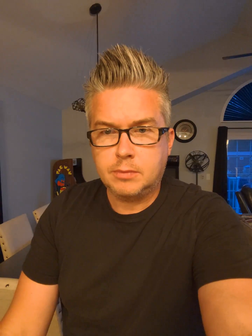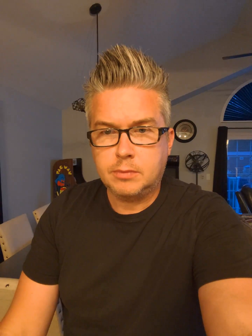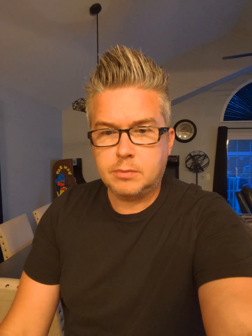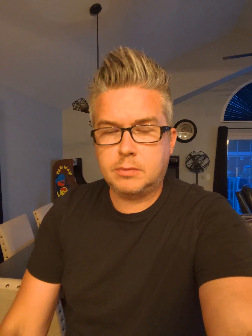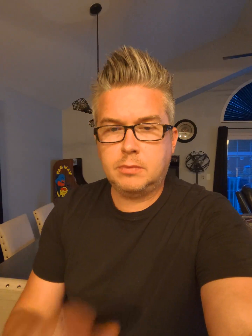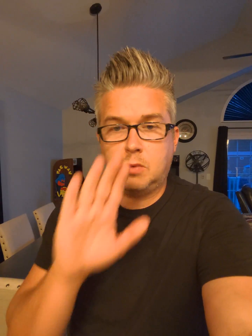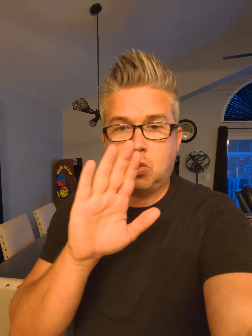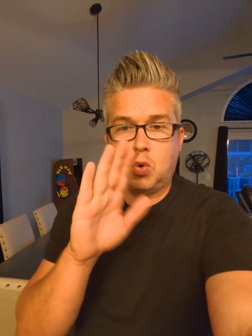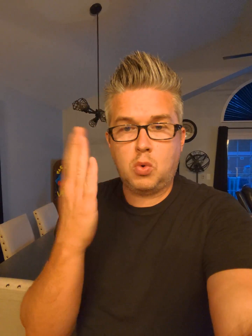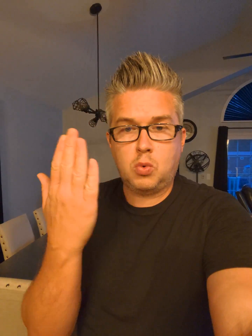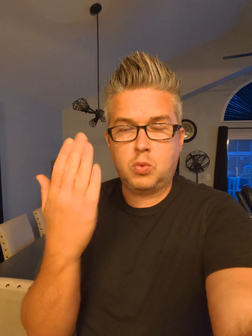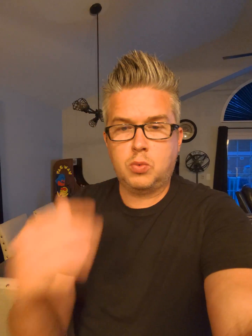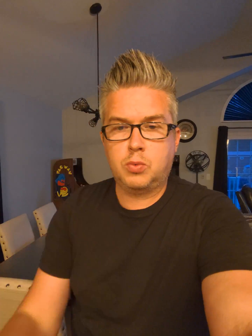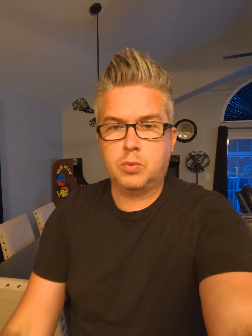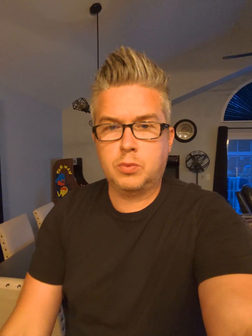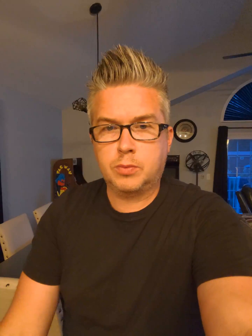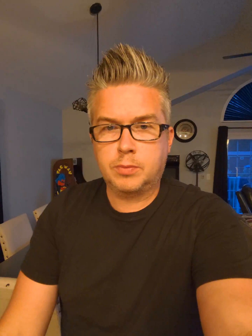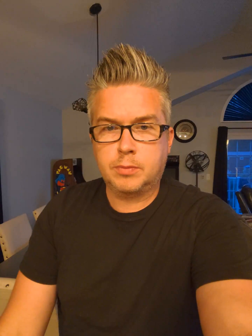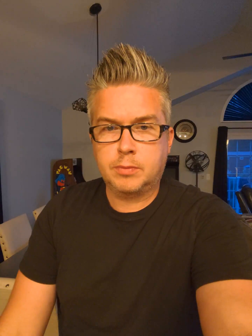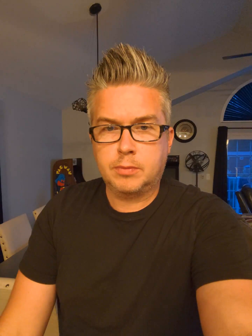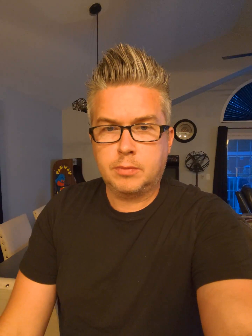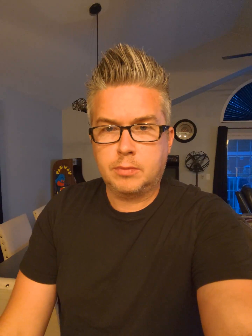door